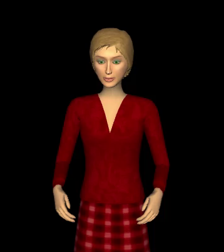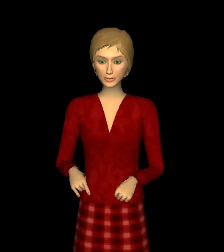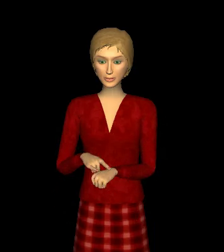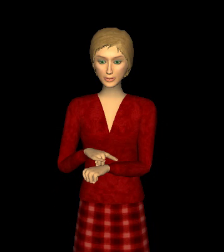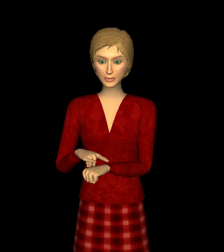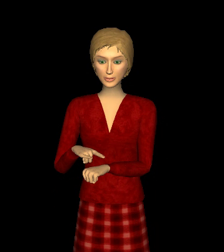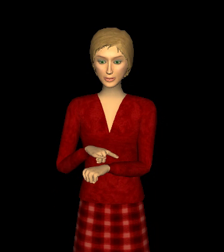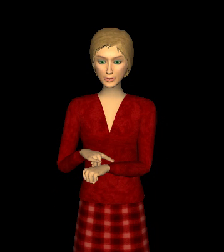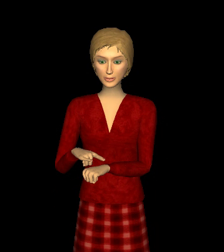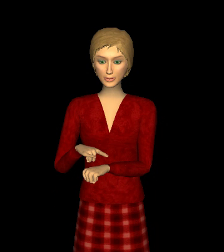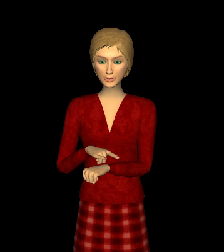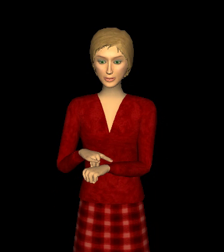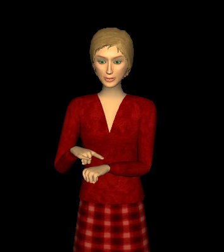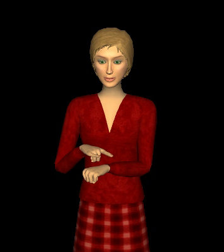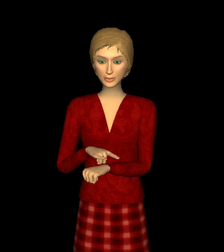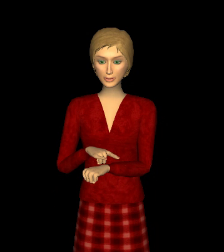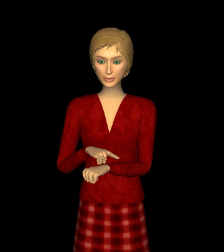ساعة